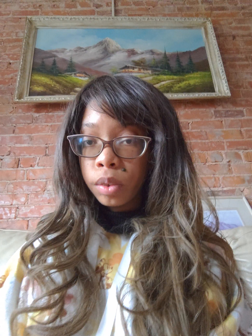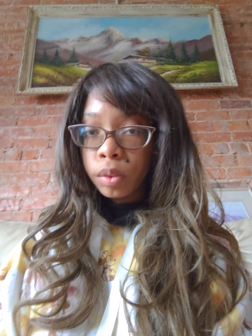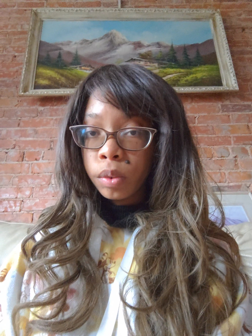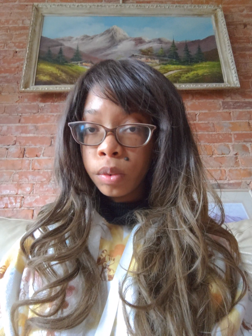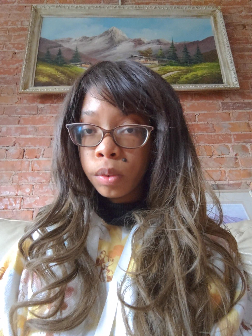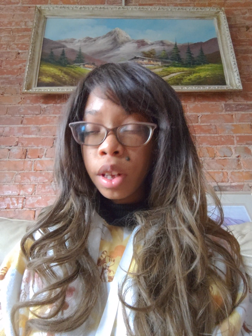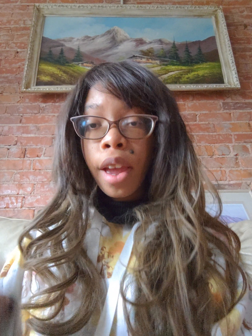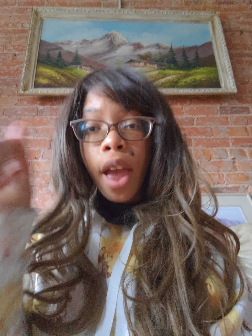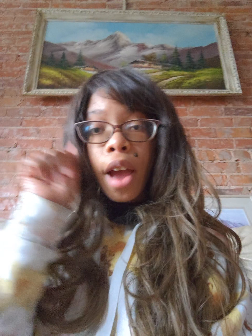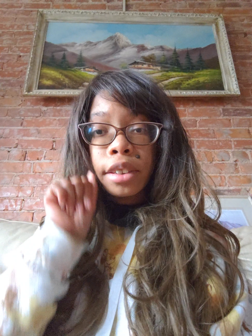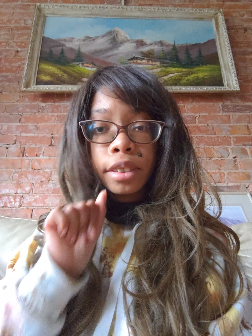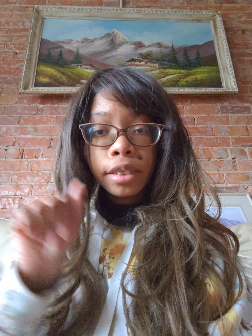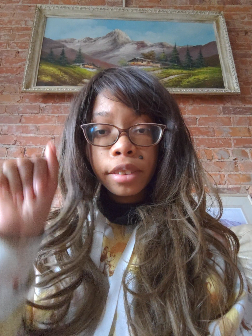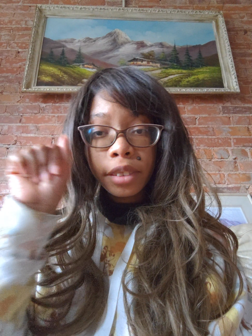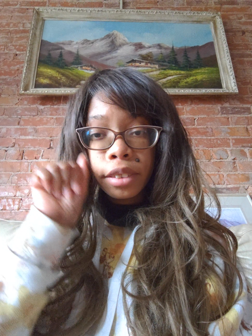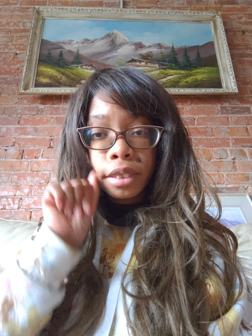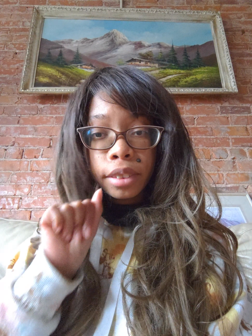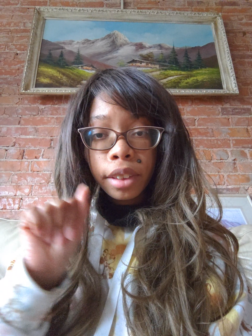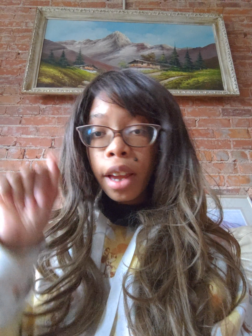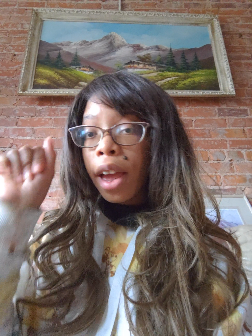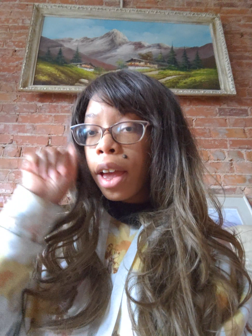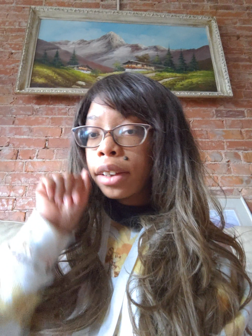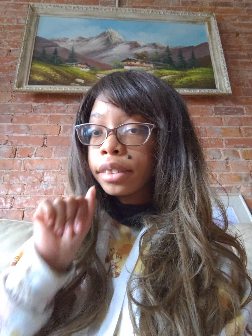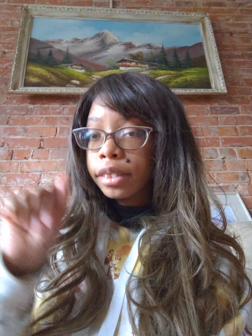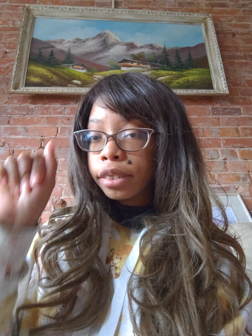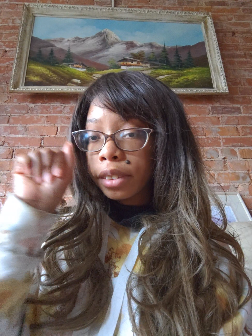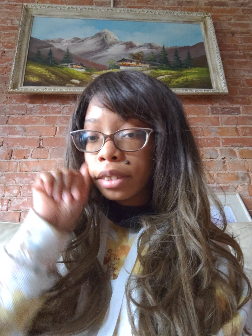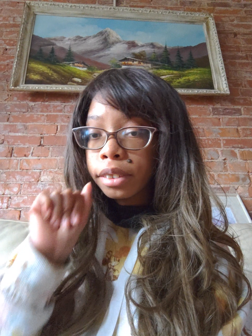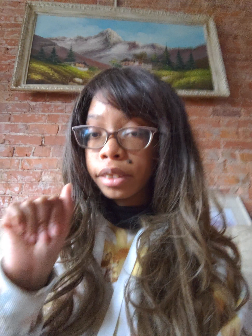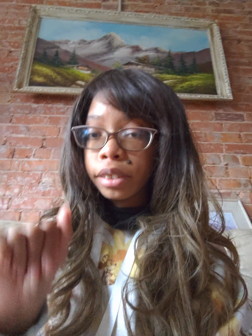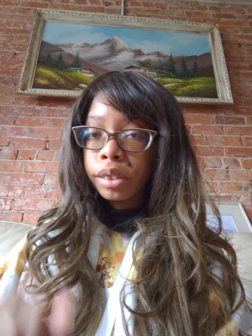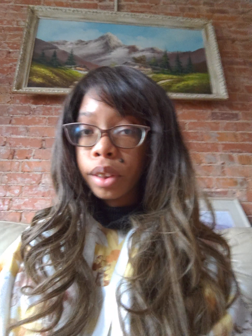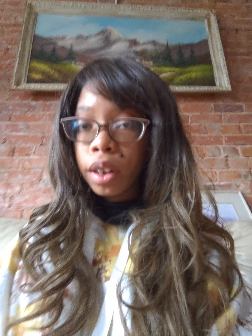aunt